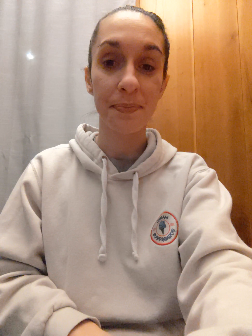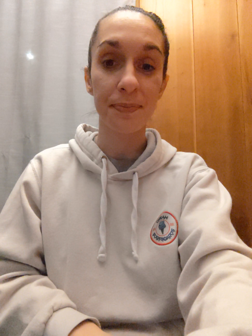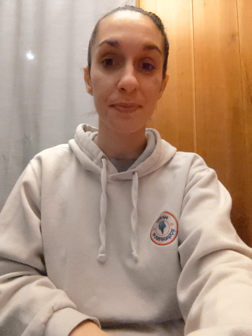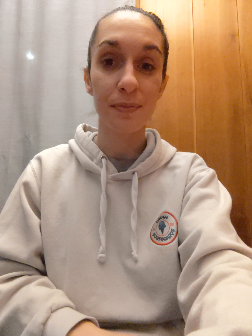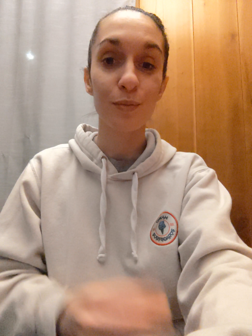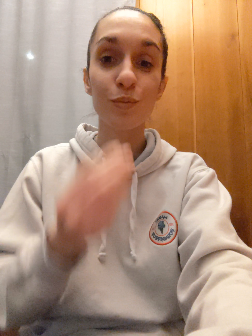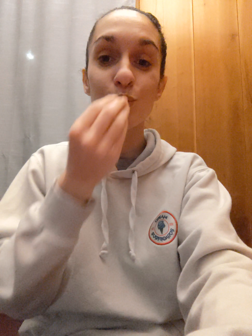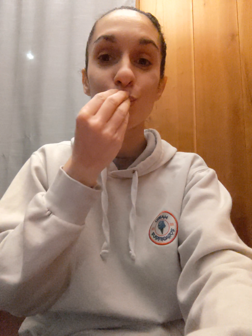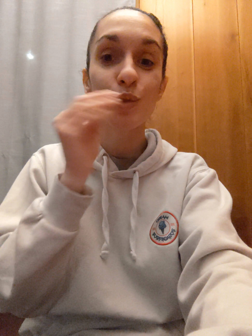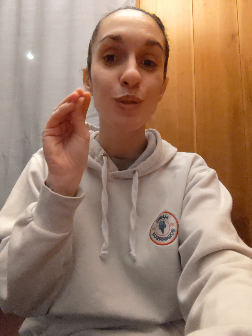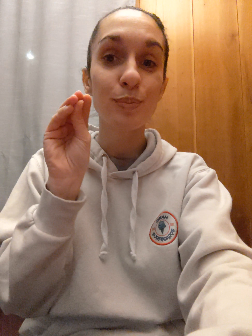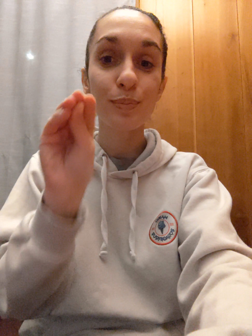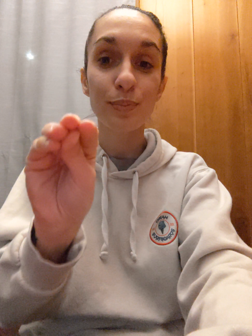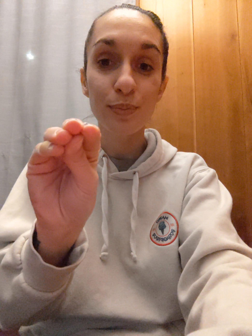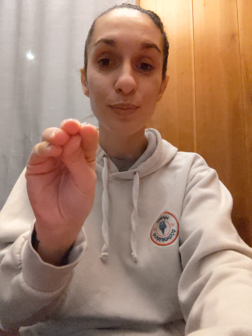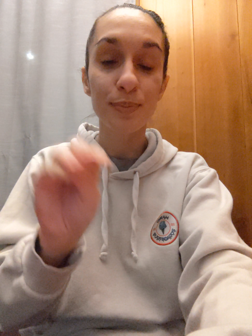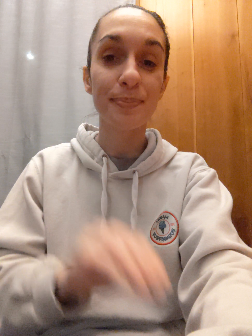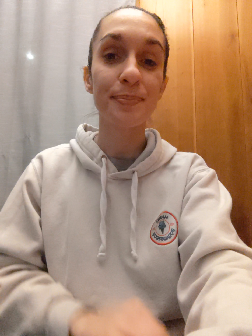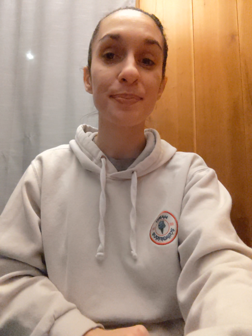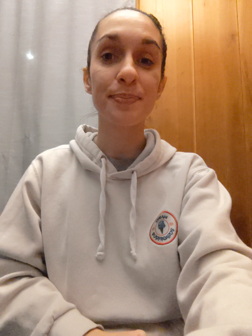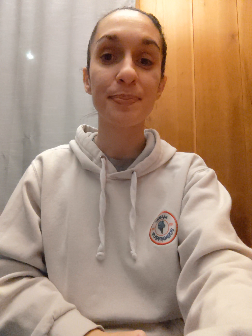kiss